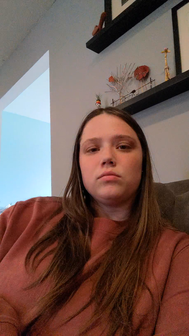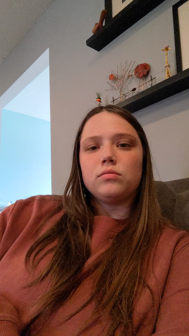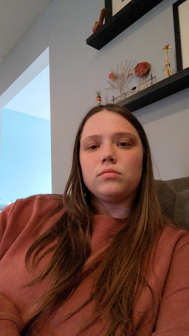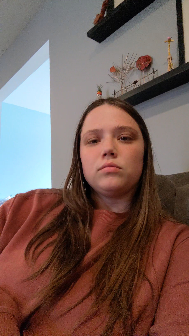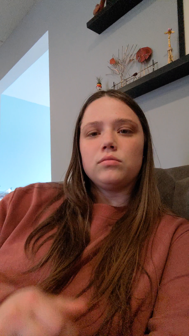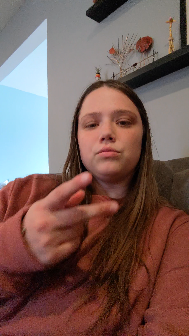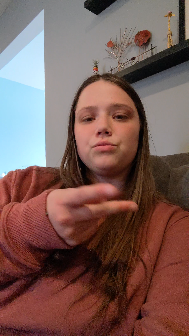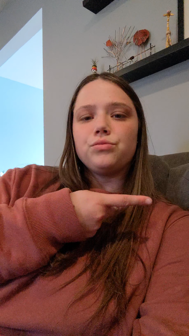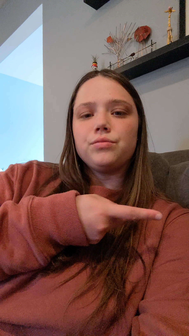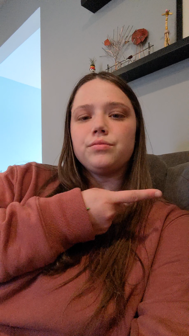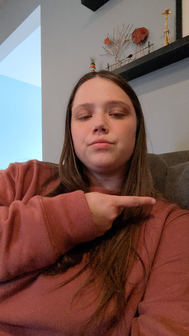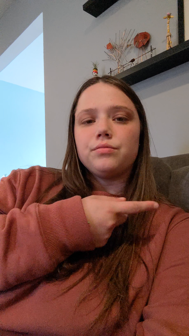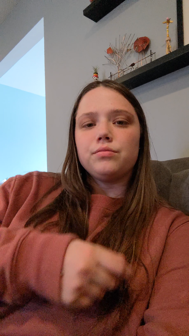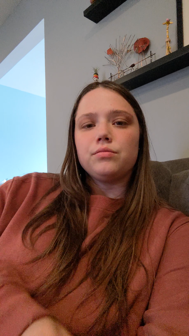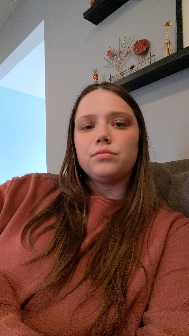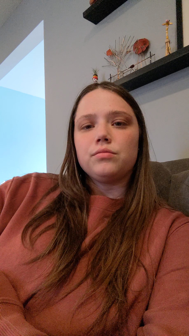sheep